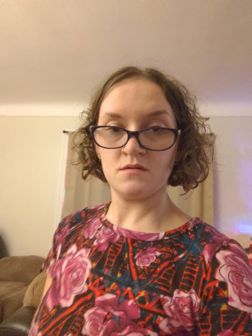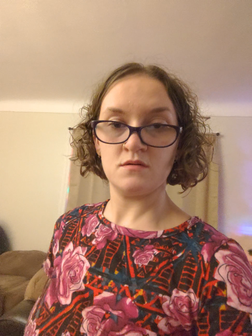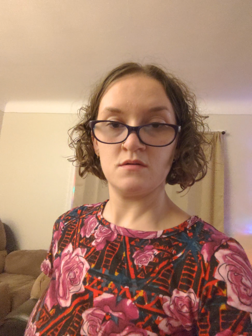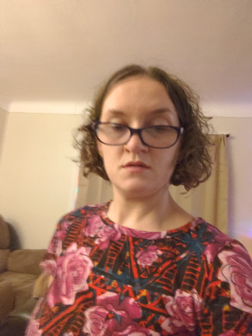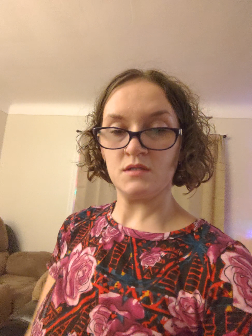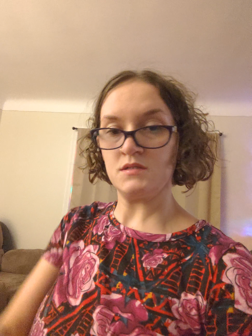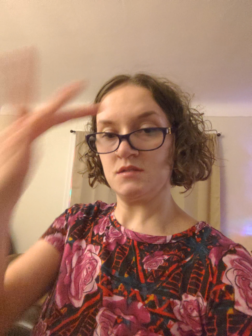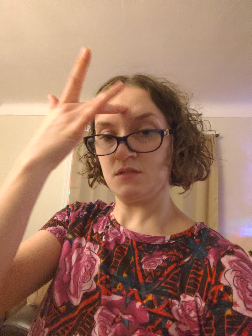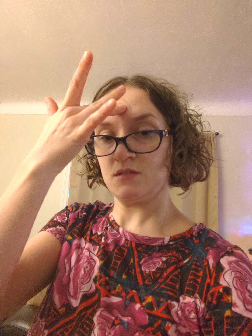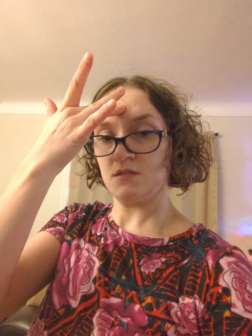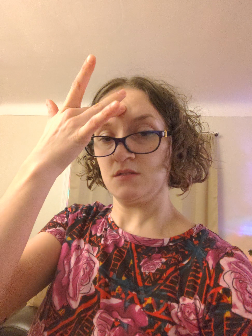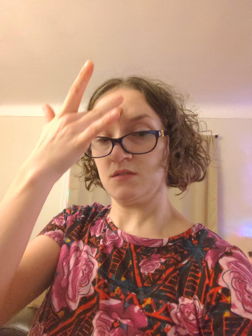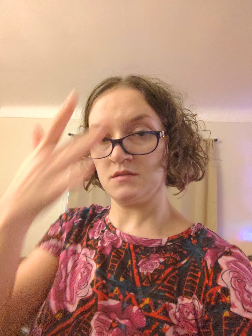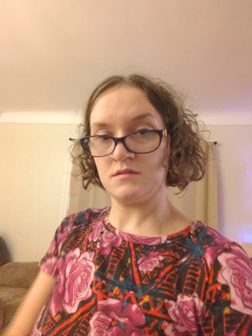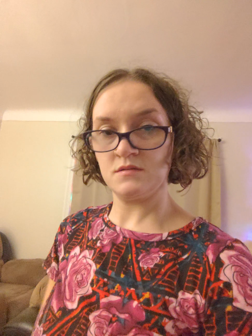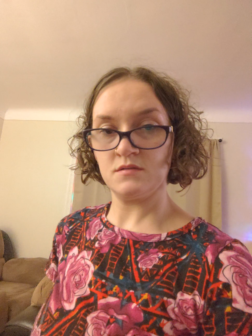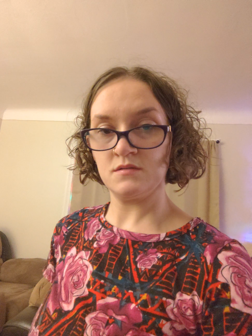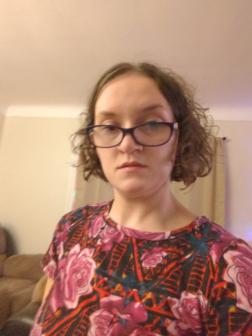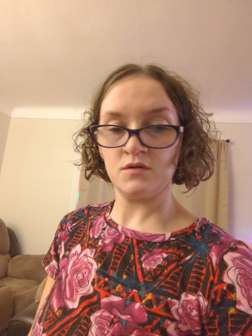sick